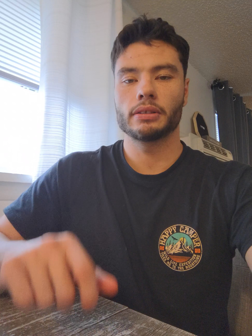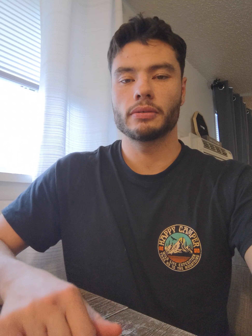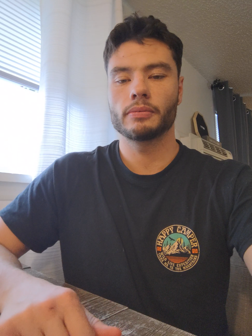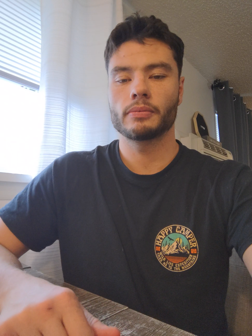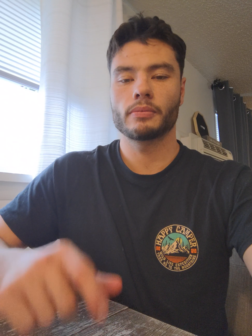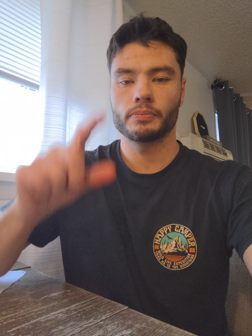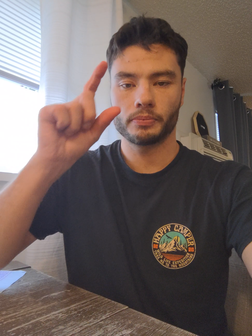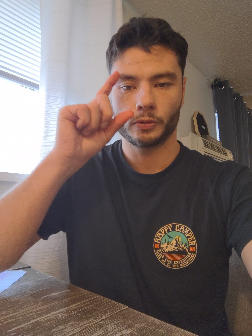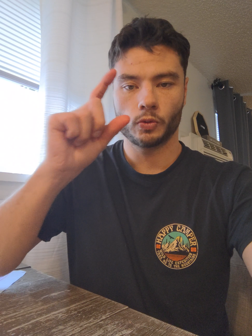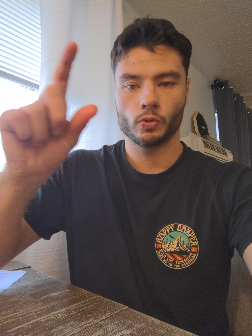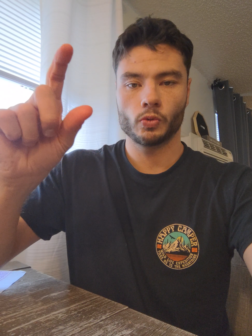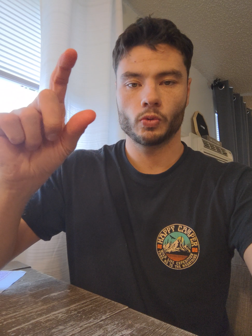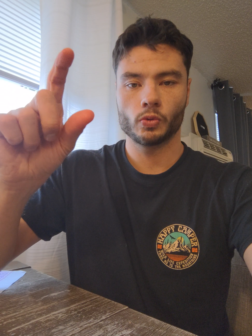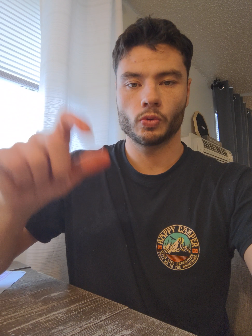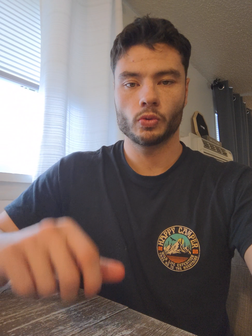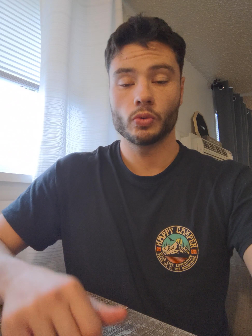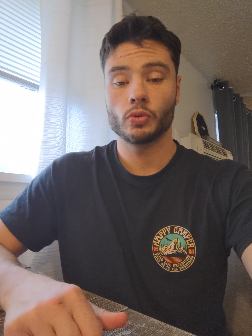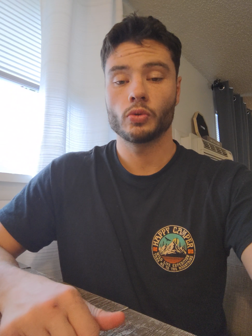moon